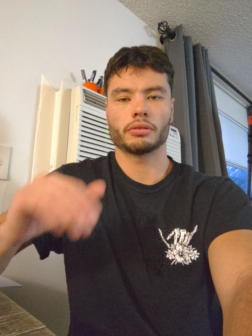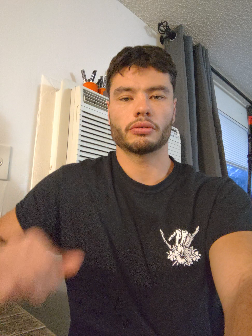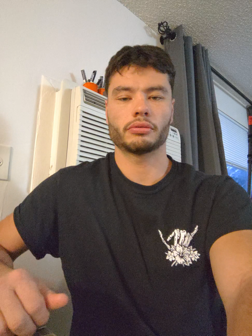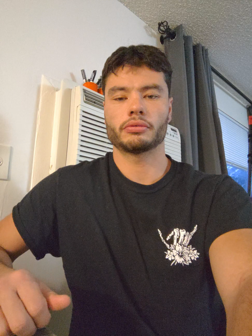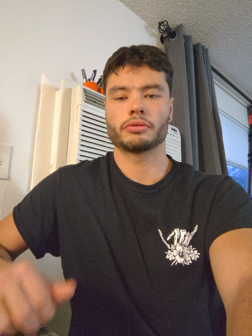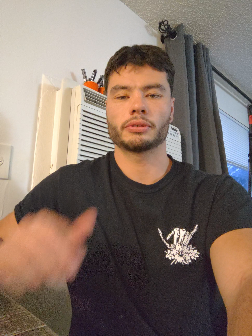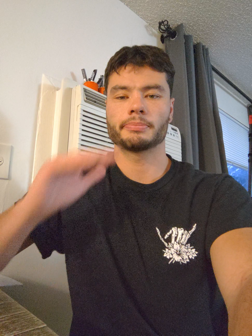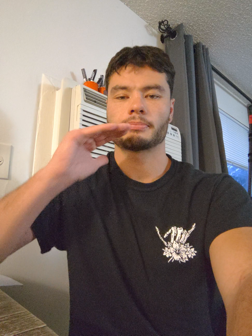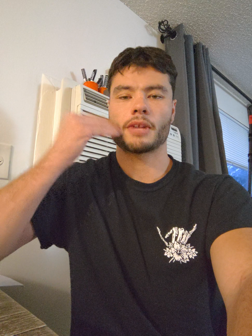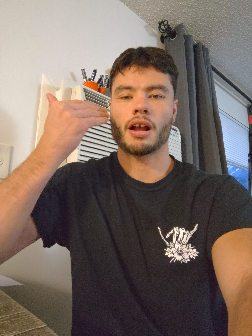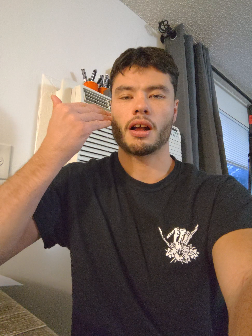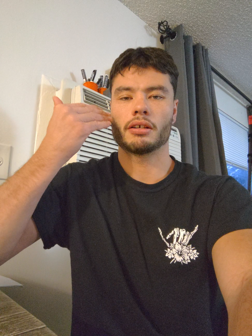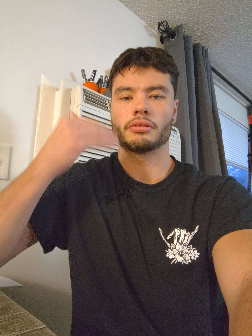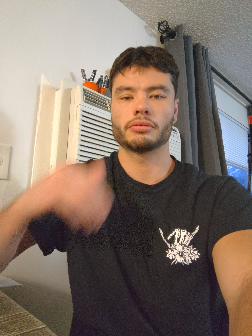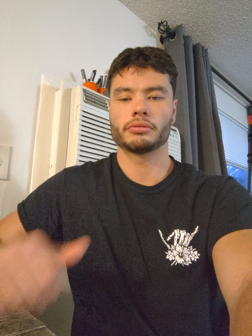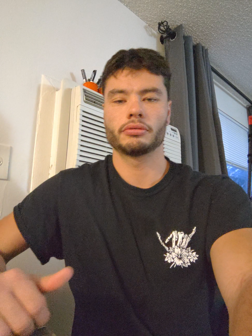smile